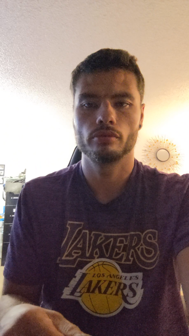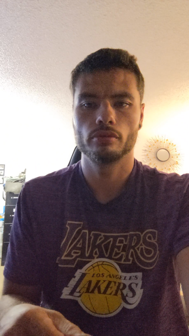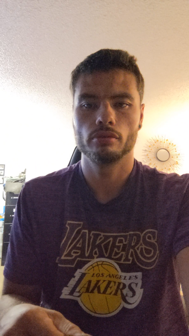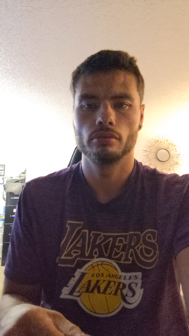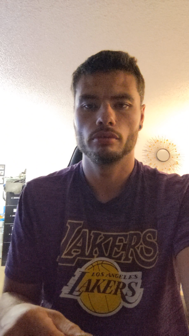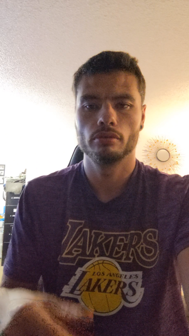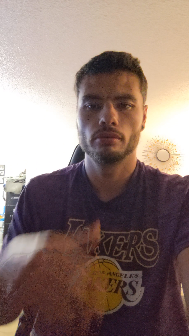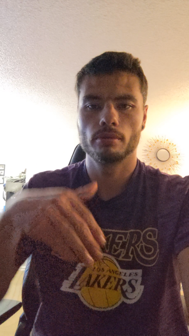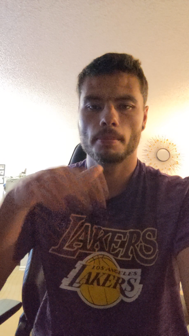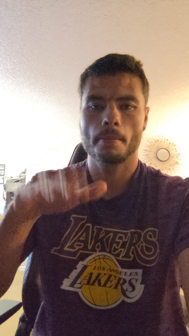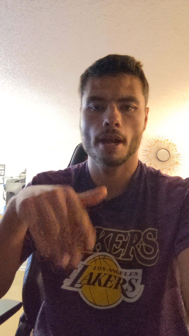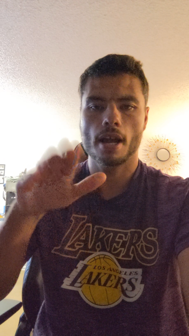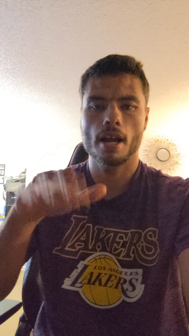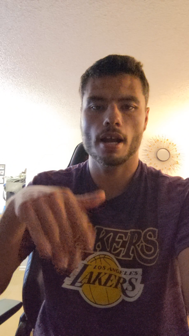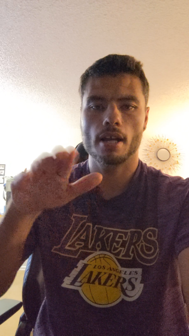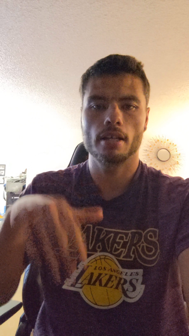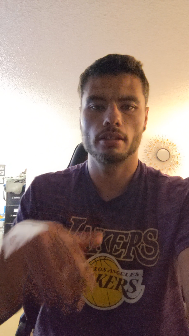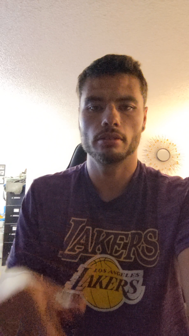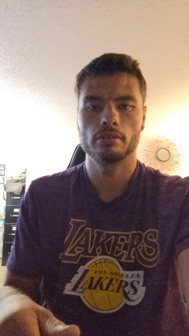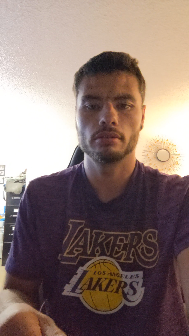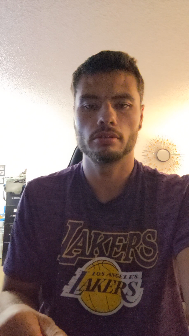paint